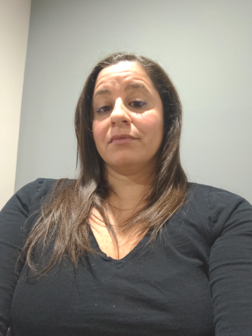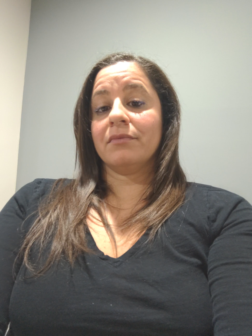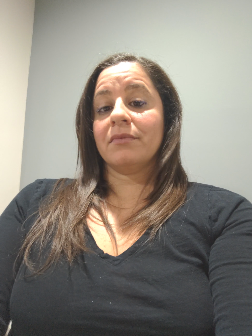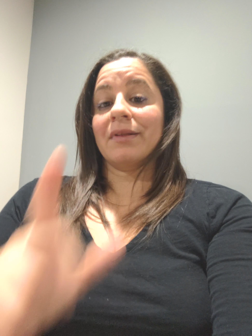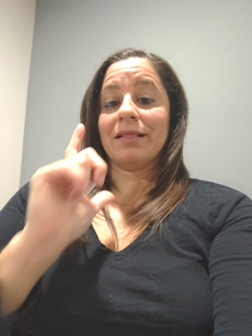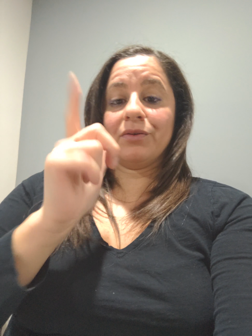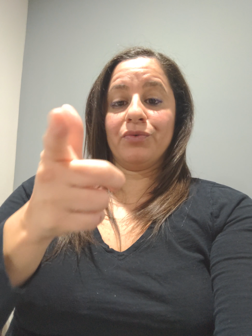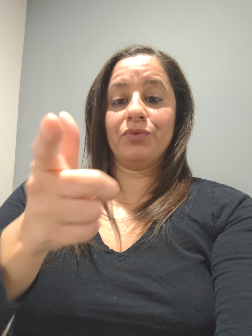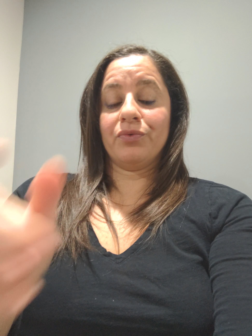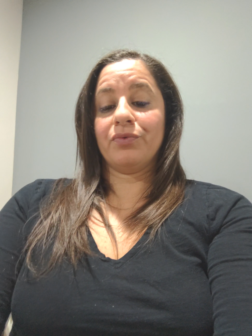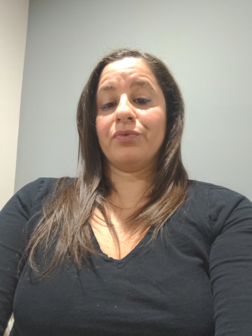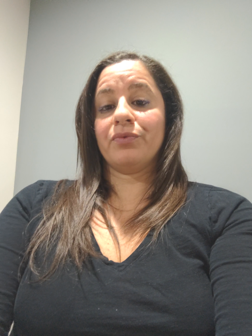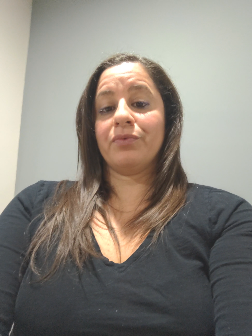later